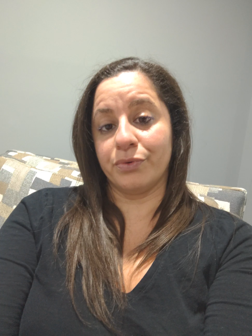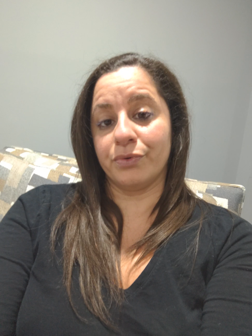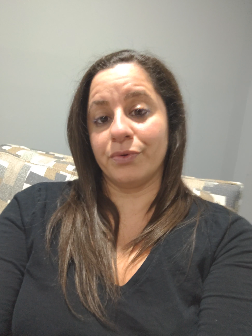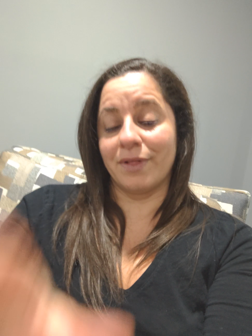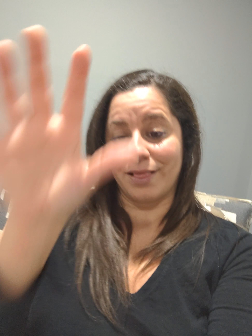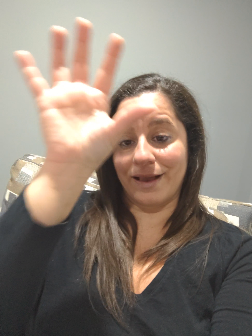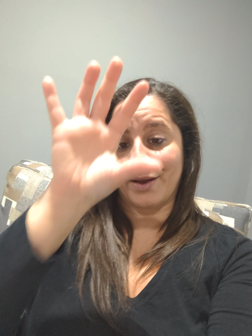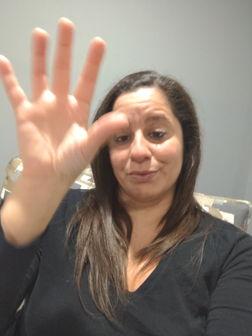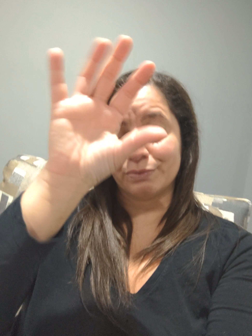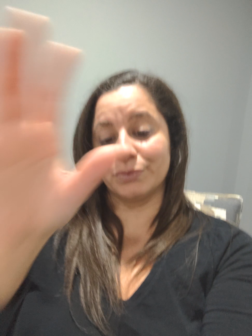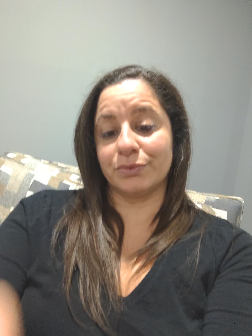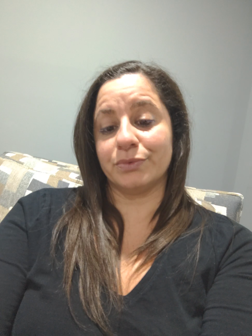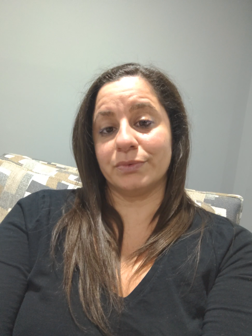cloud